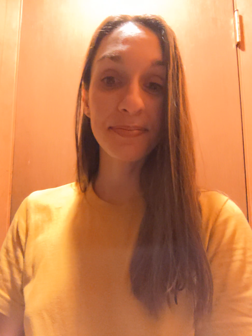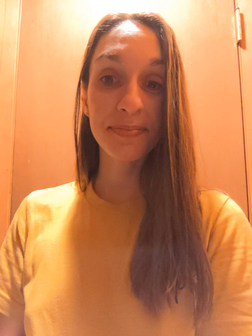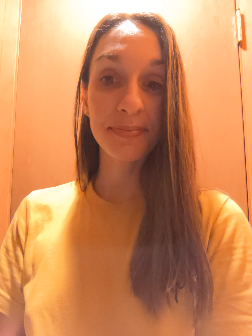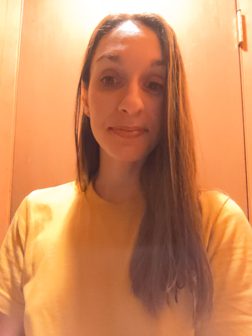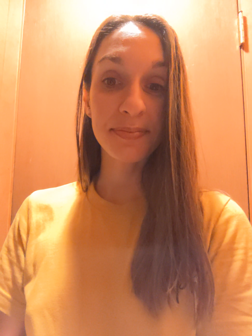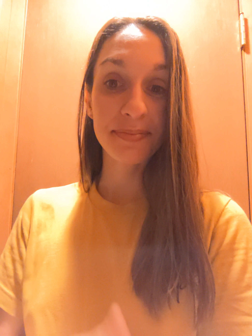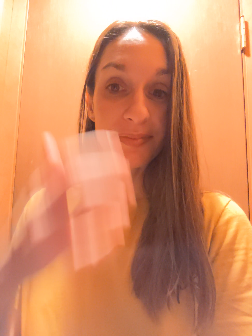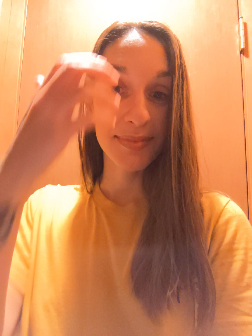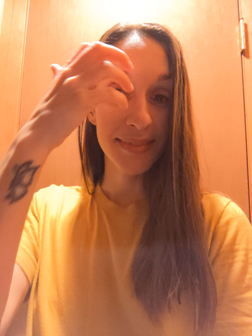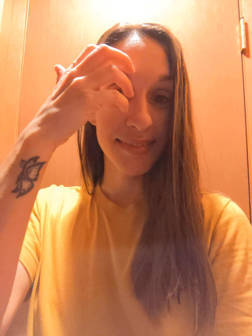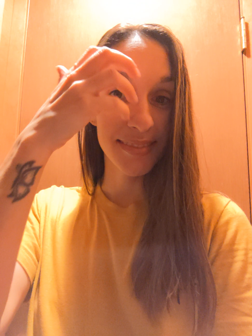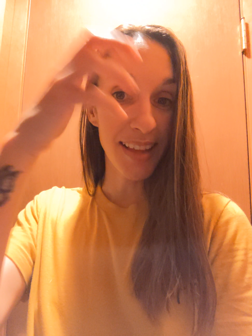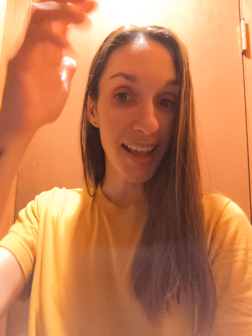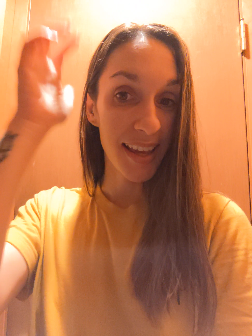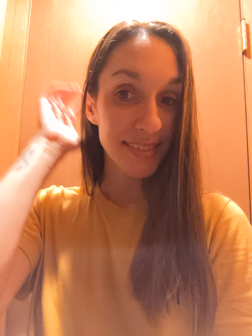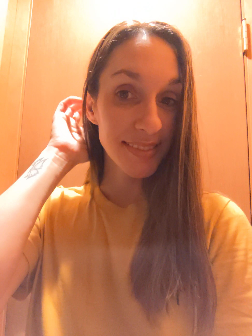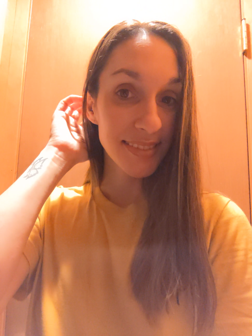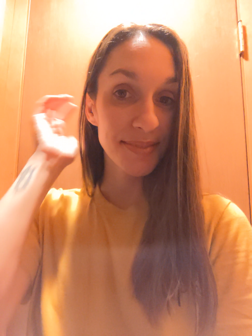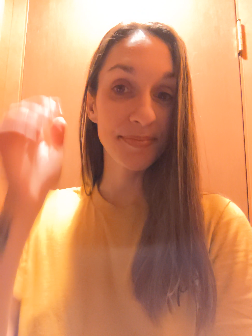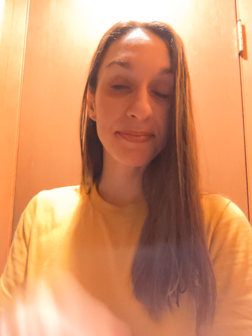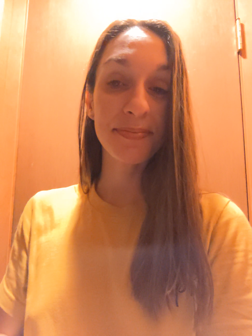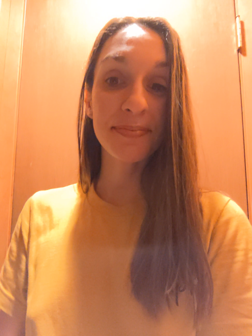lion